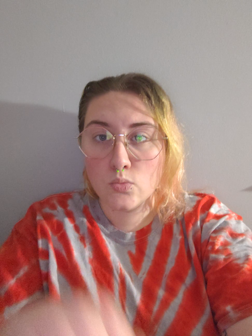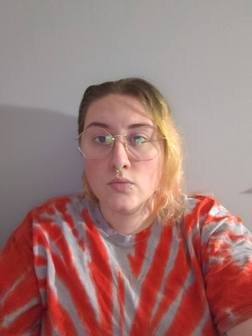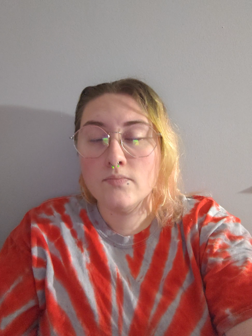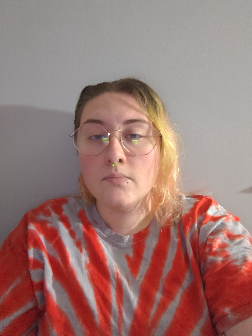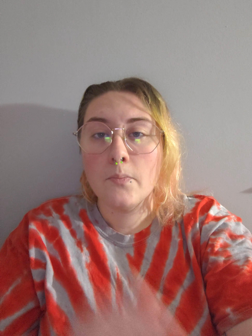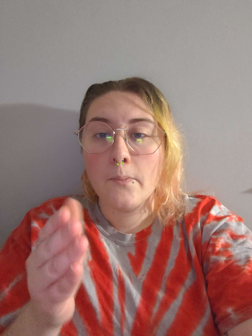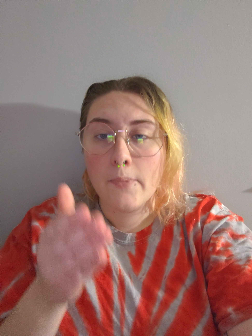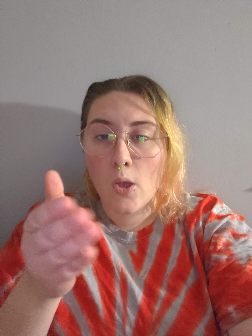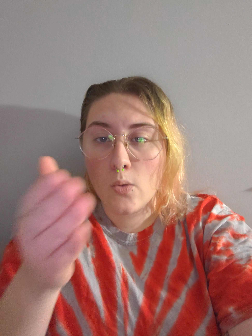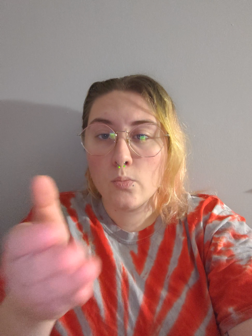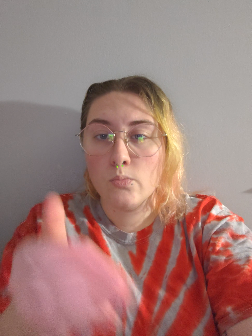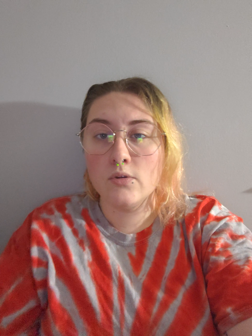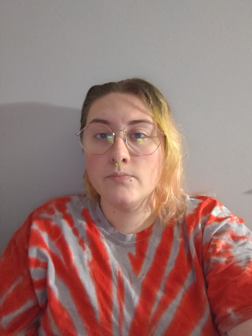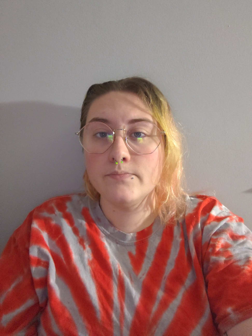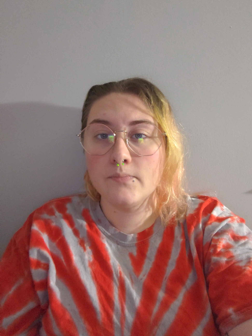boat